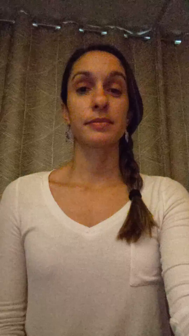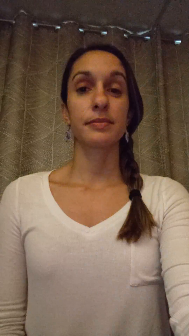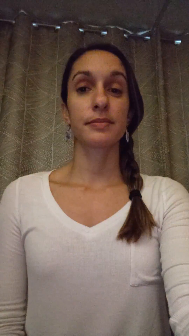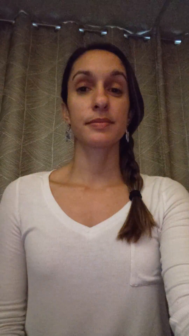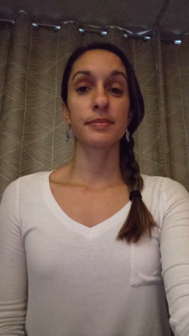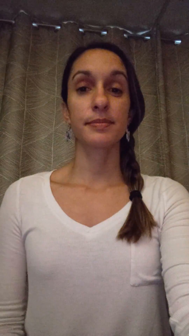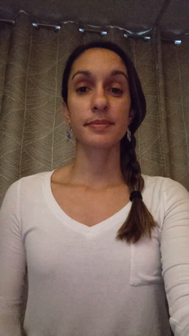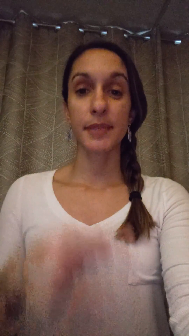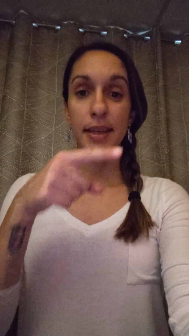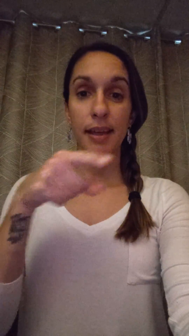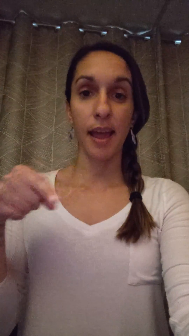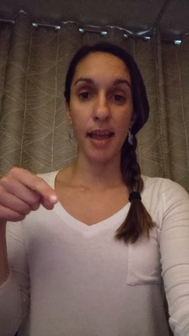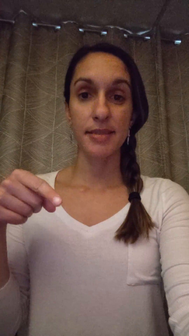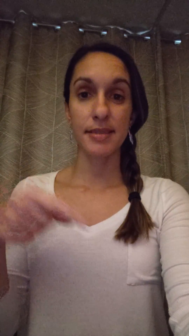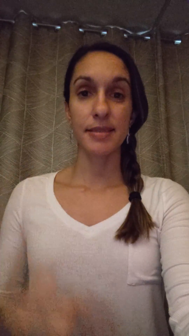cut